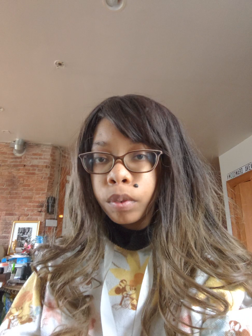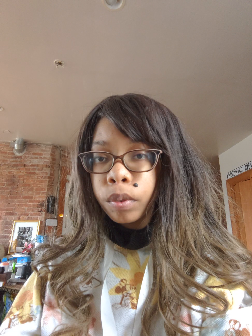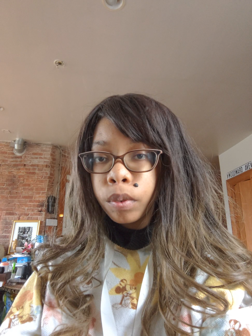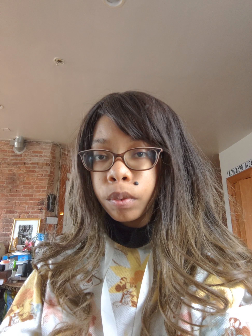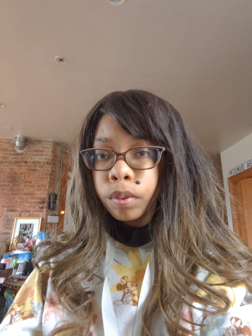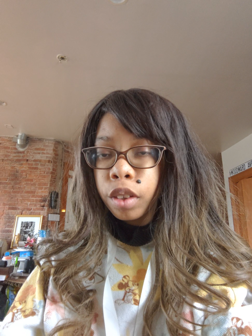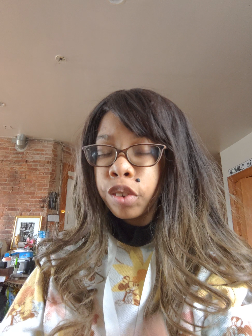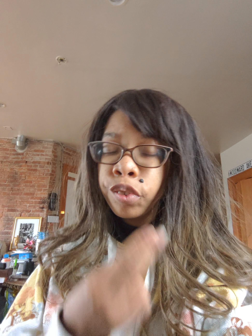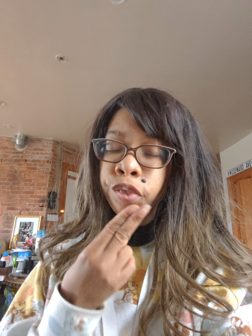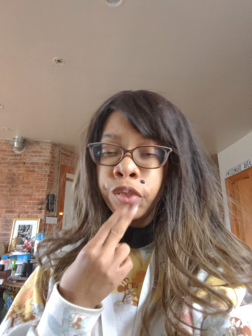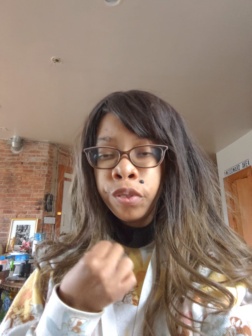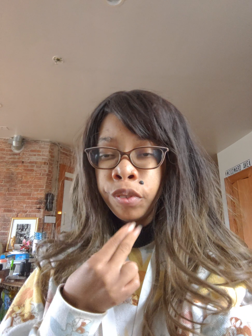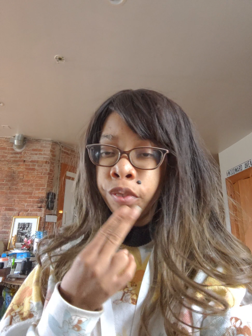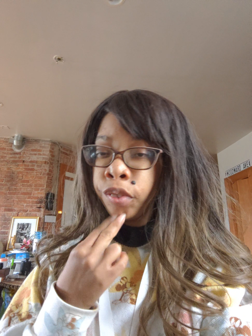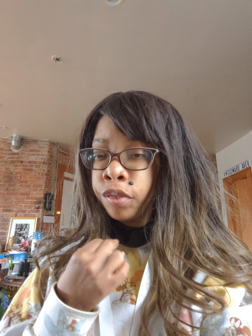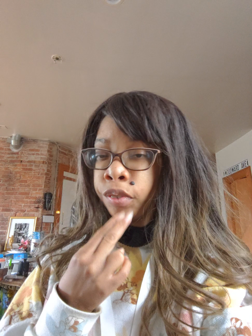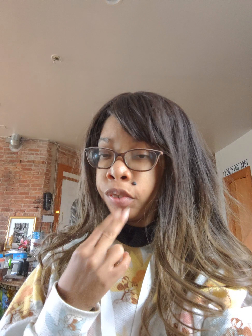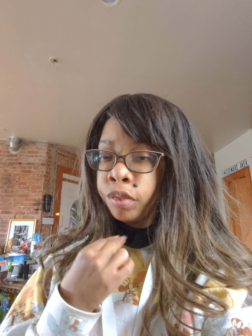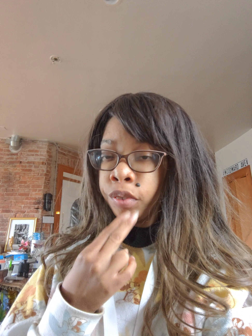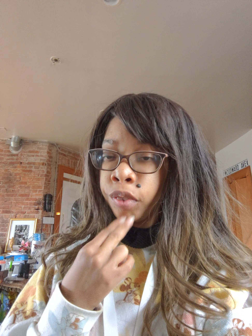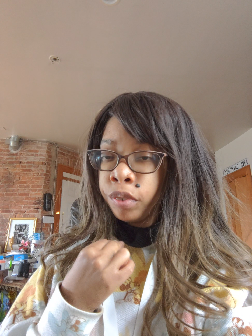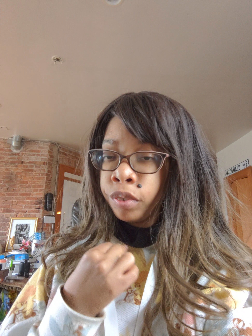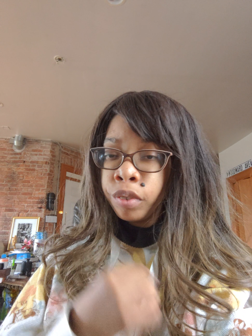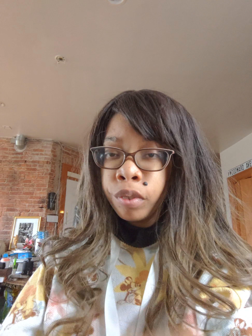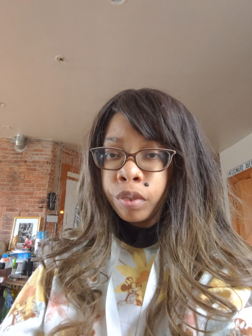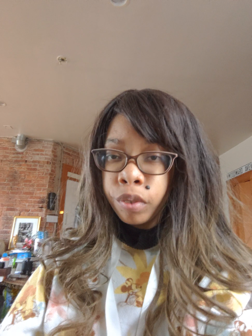cute